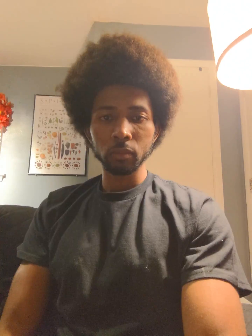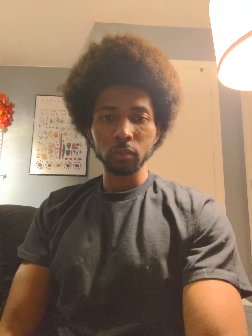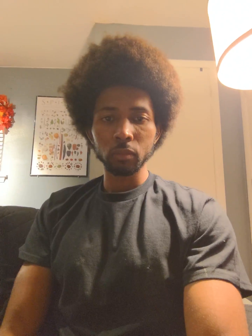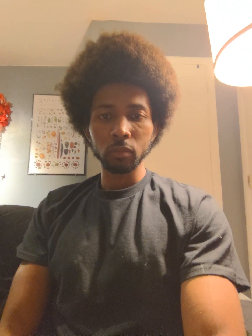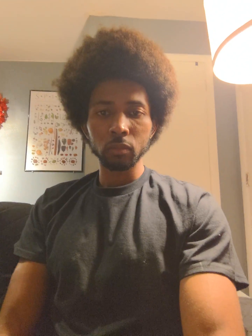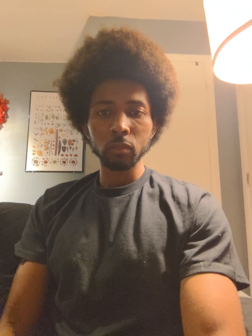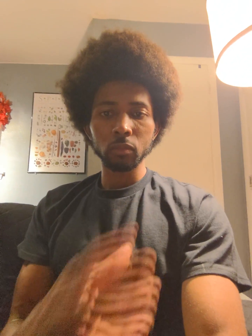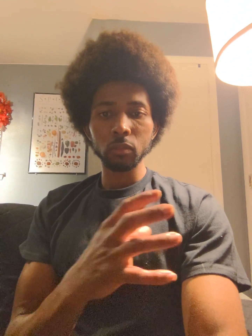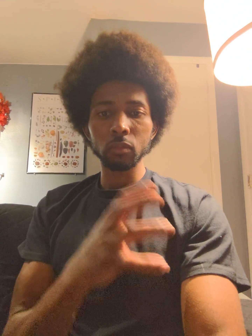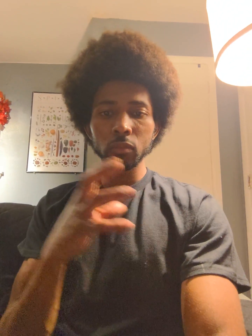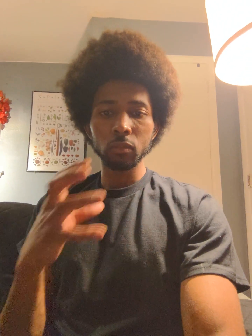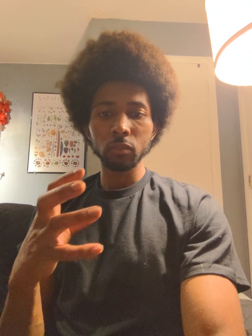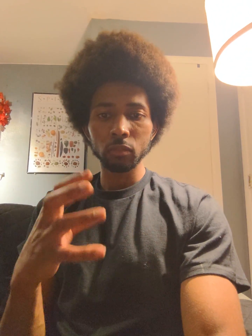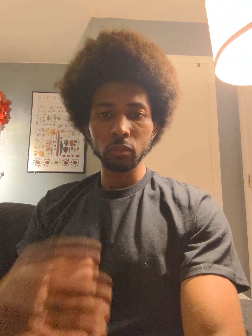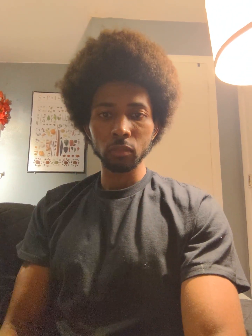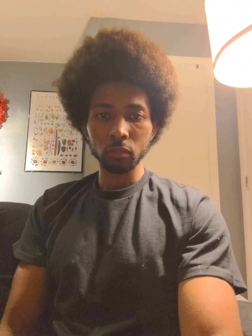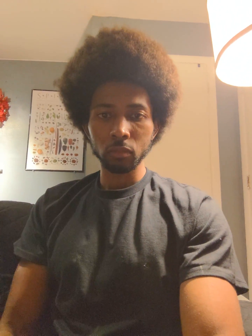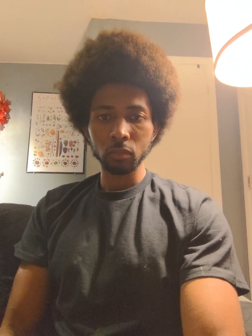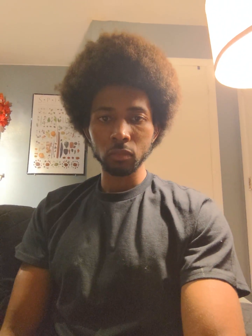much